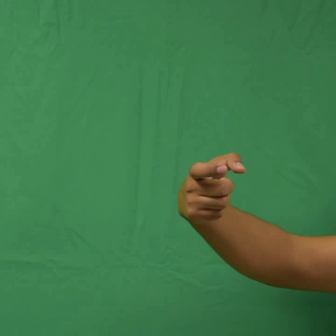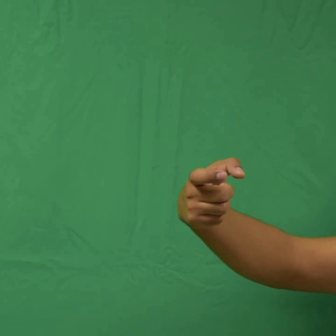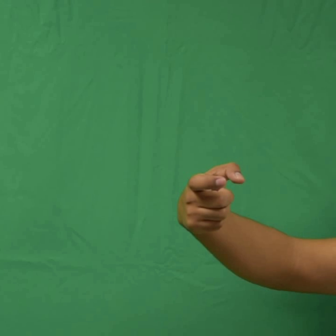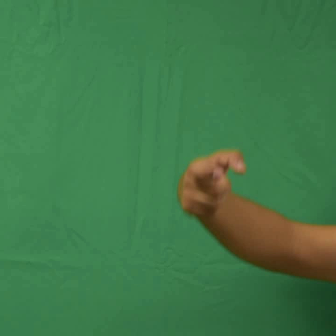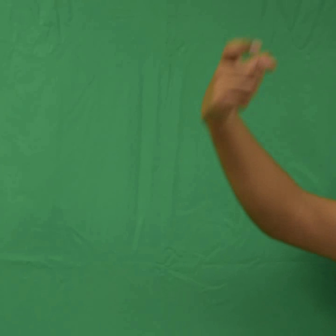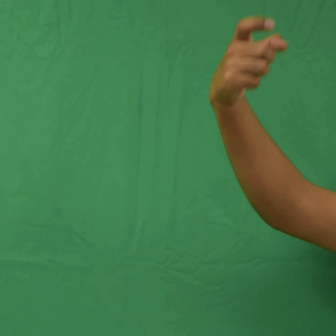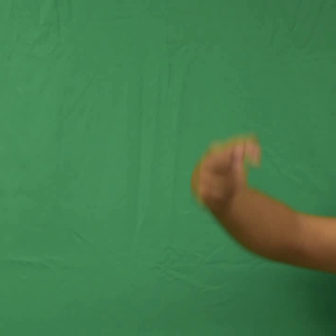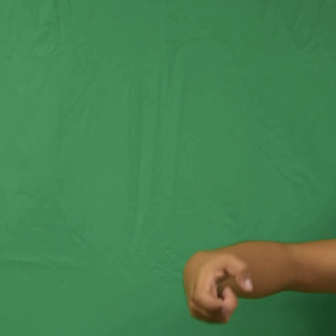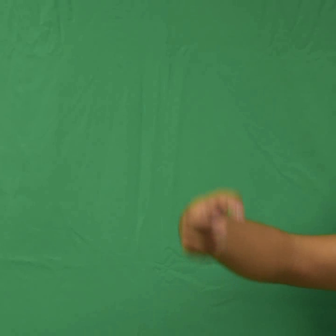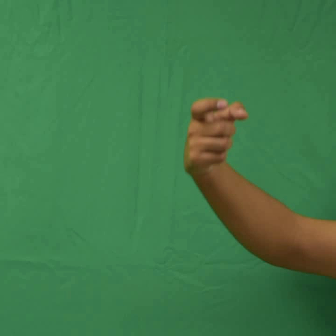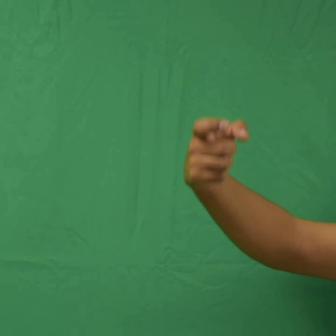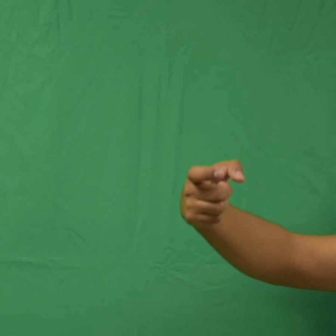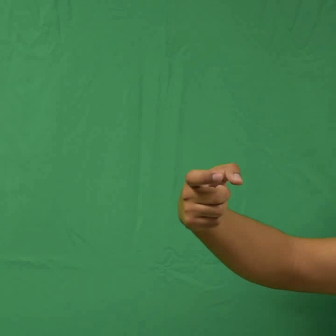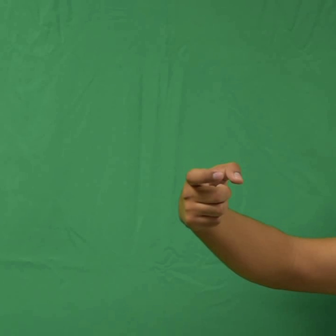Q